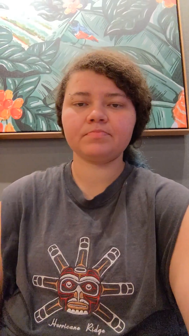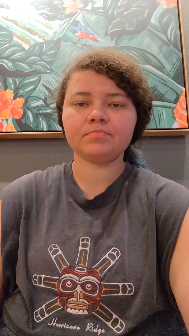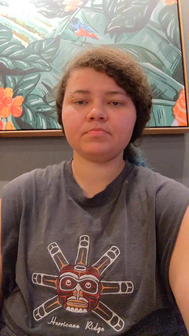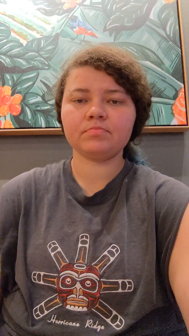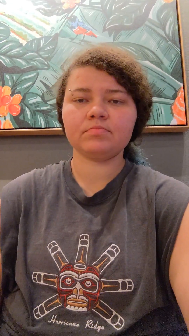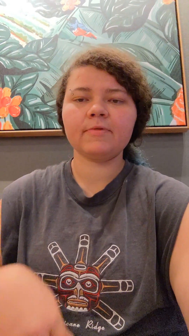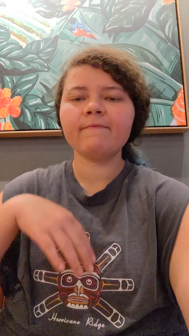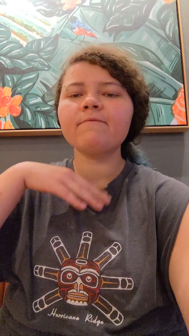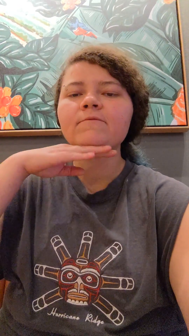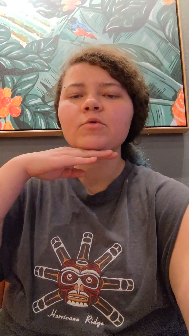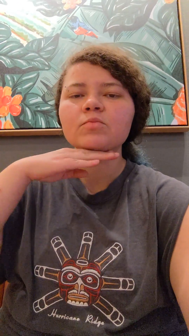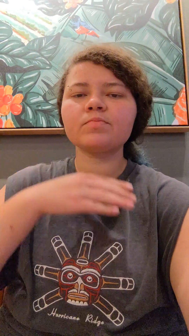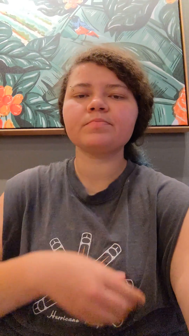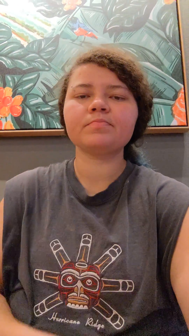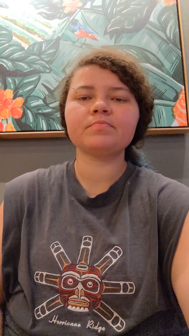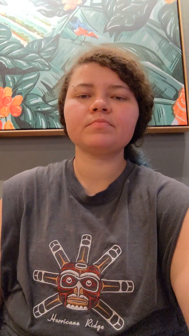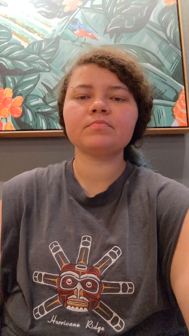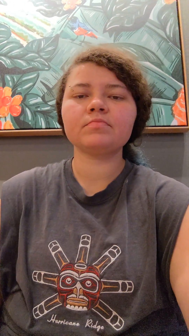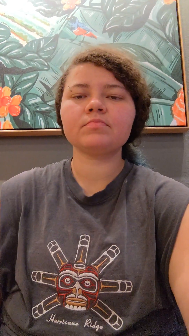full